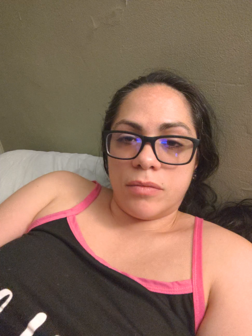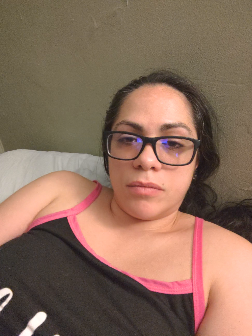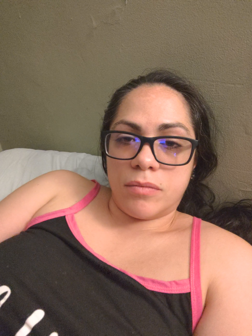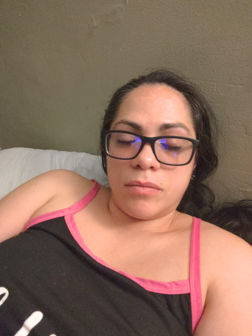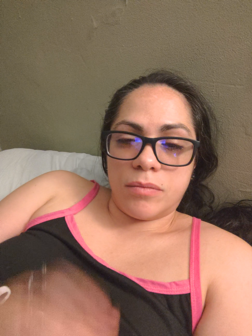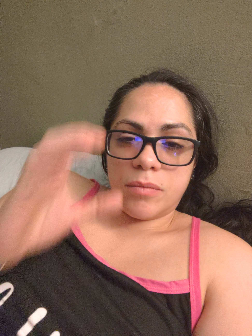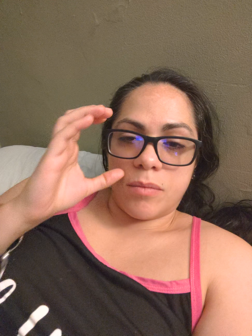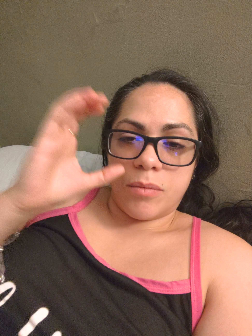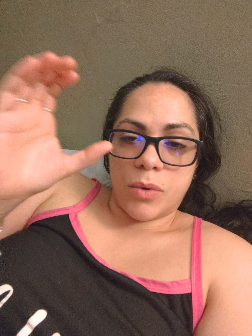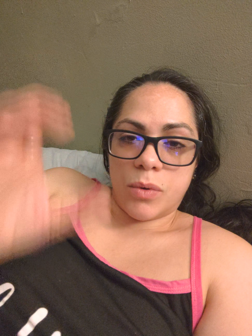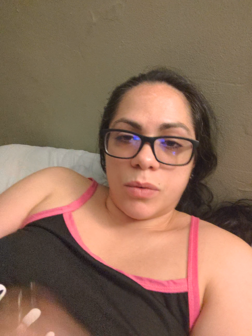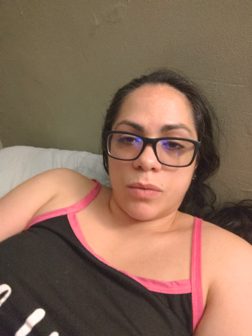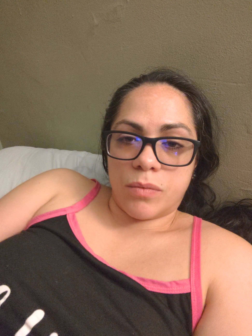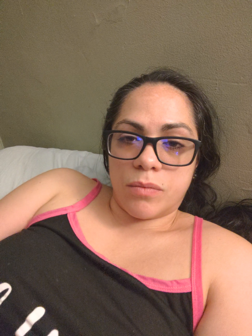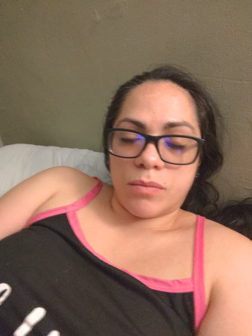moon